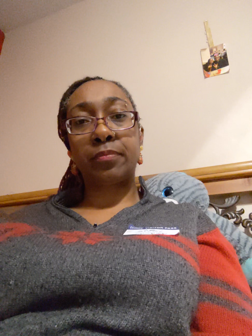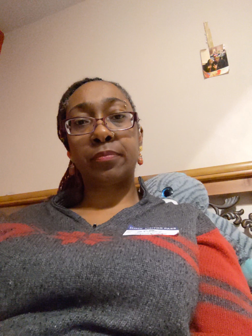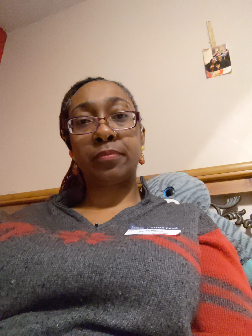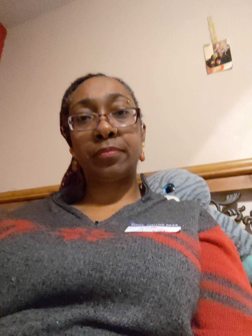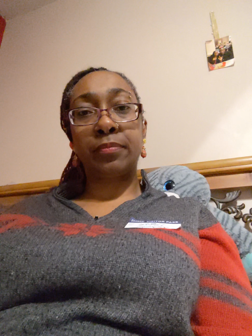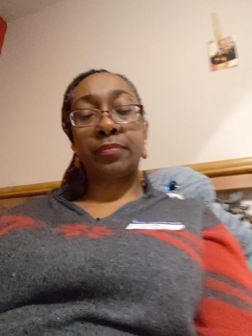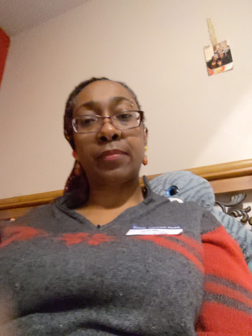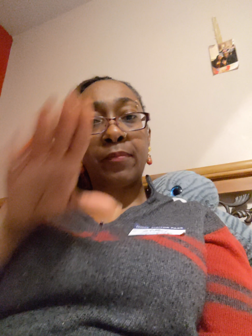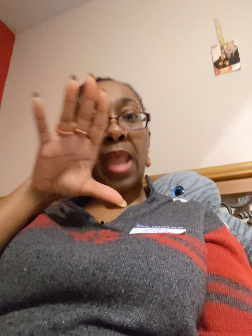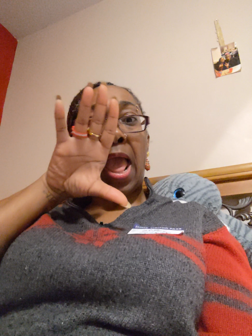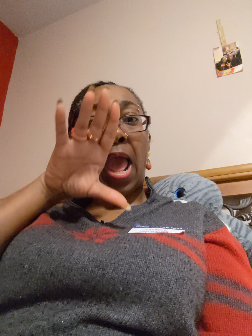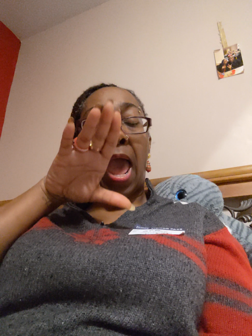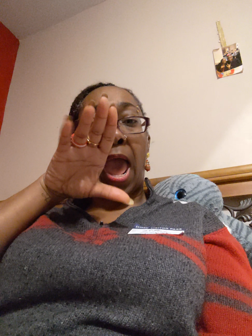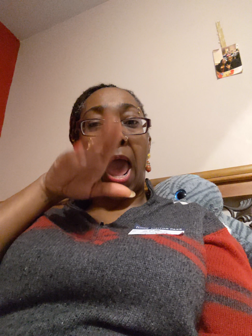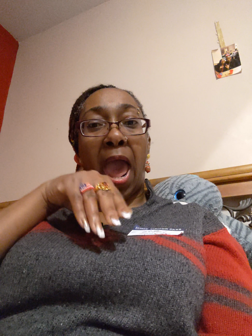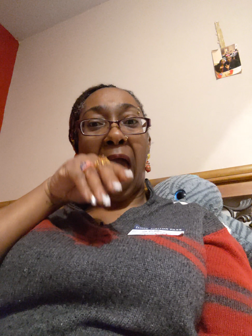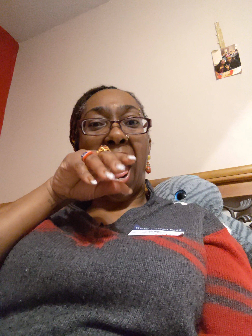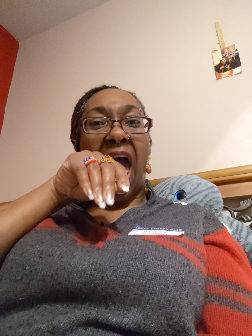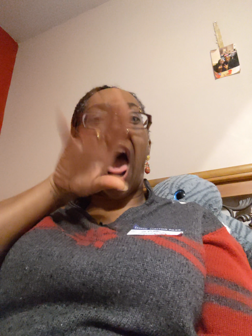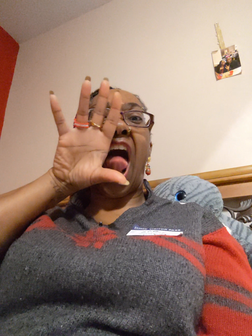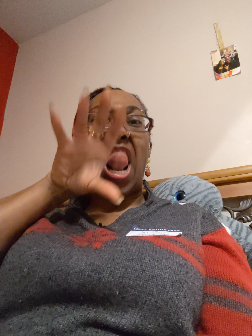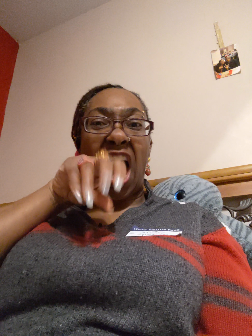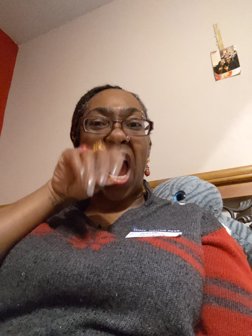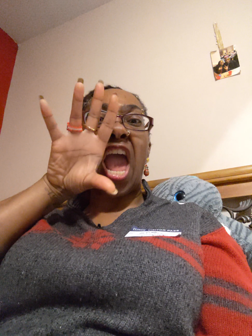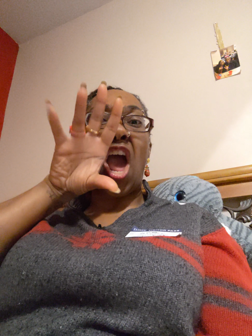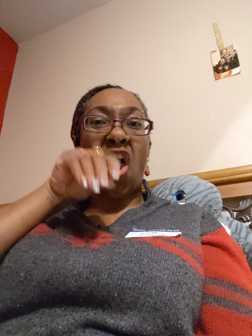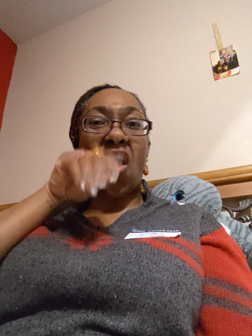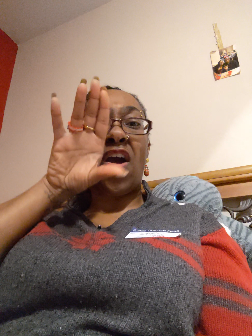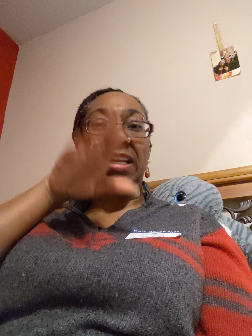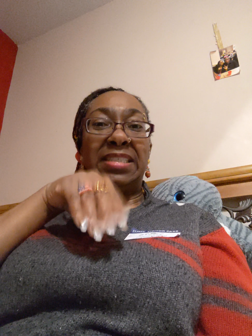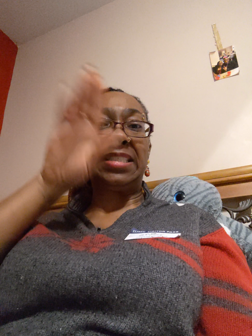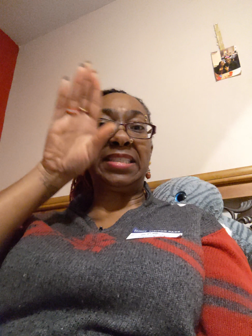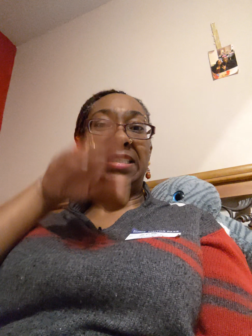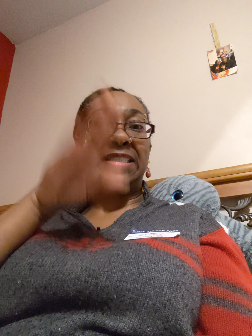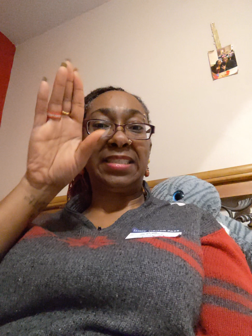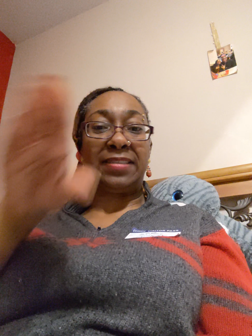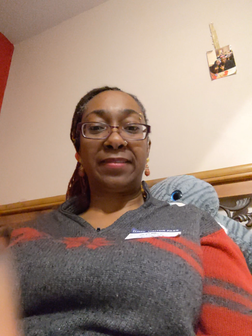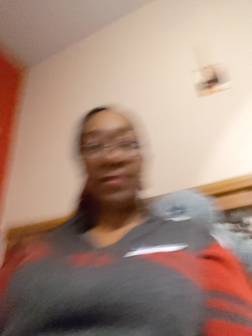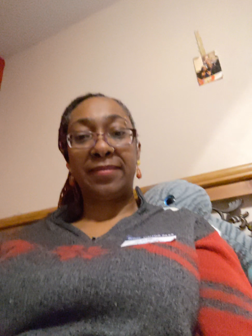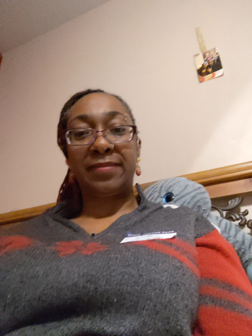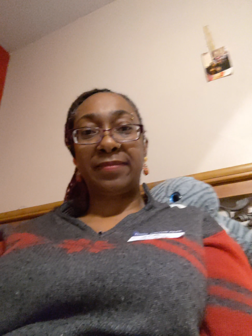alligator